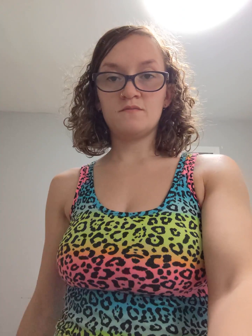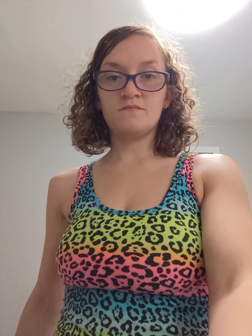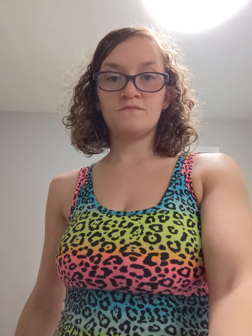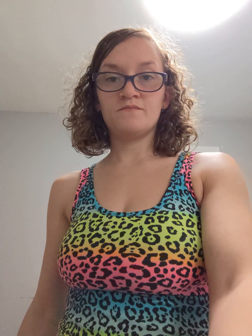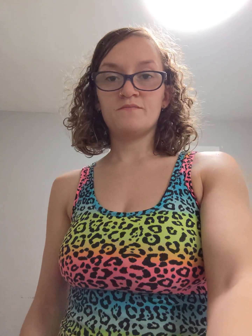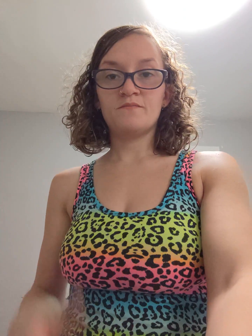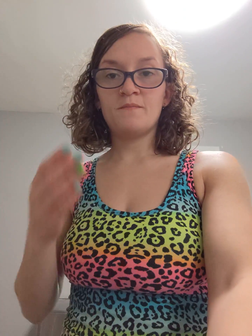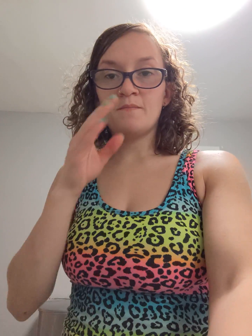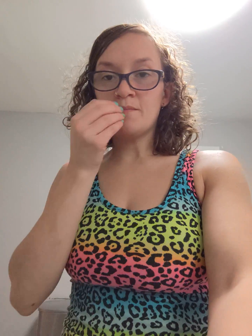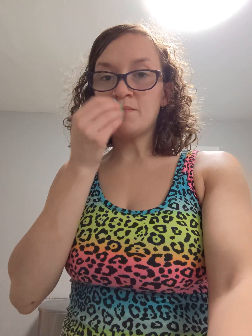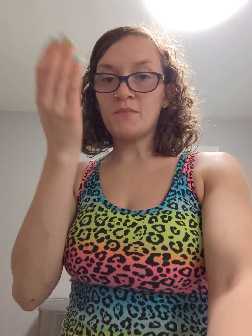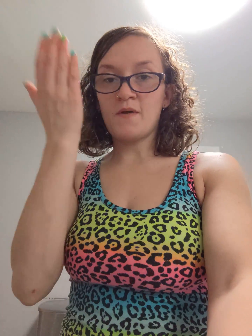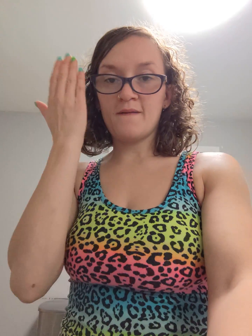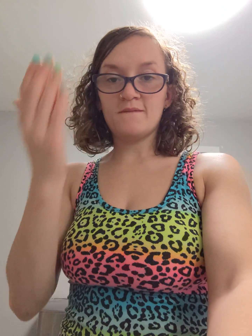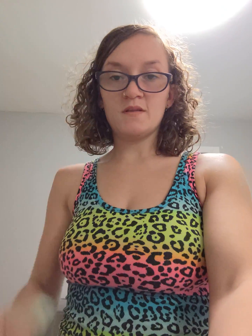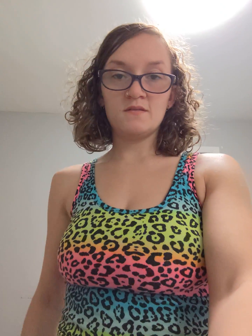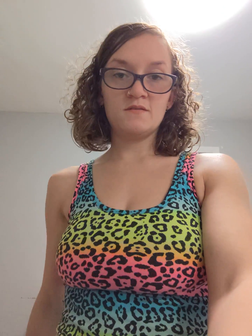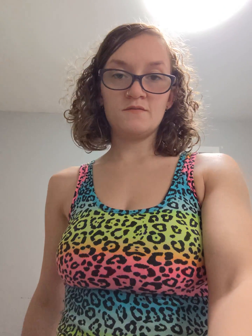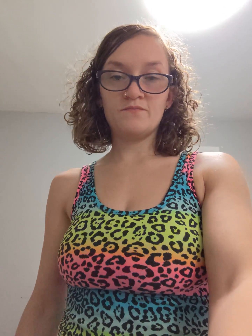breakfast